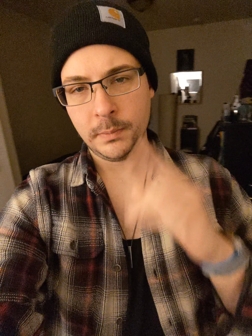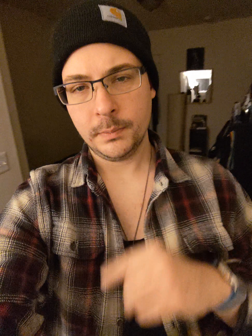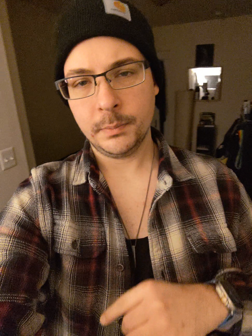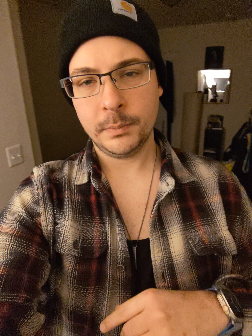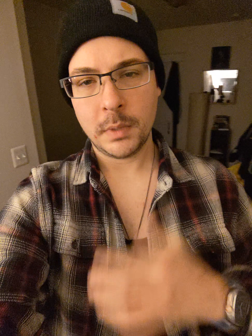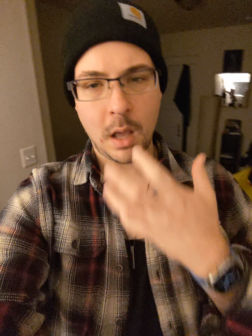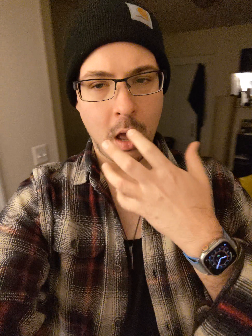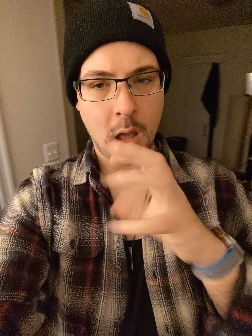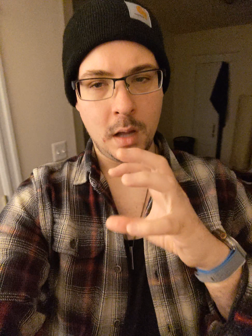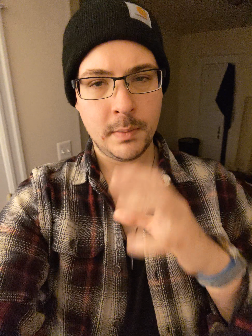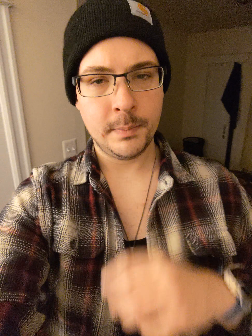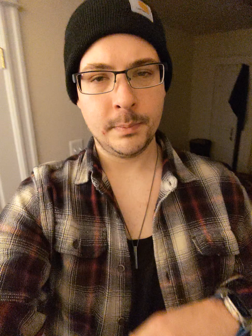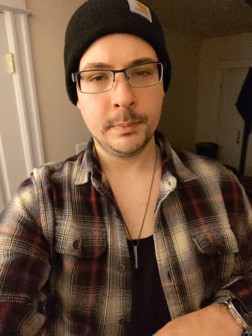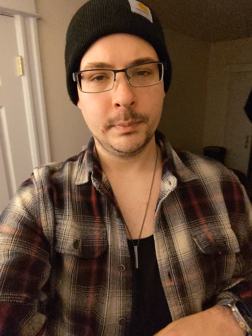hot